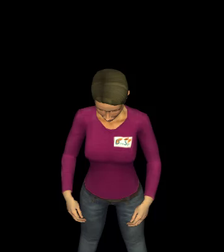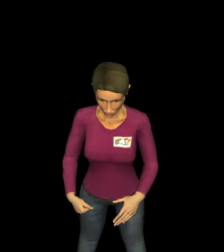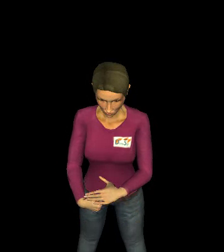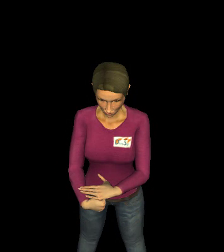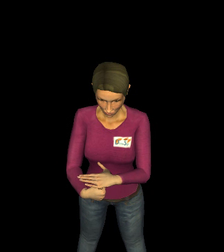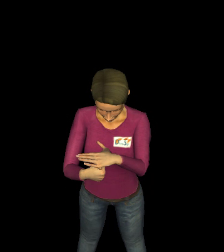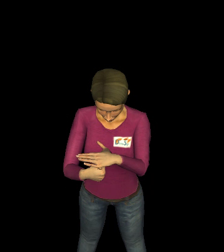عاصمة